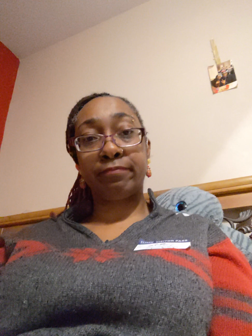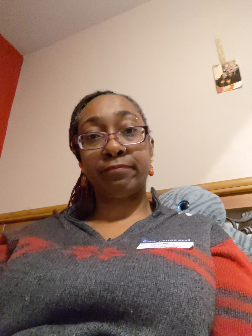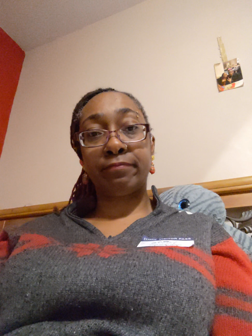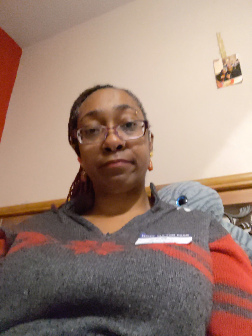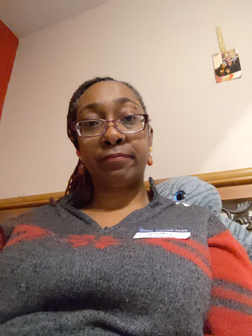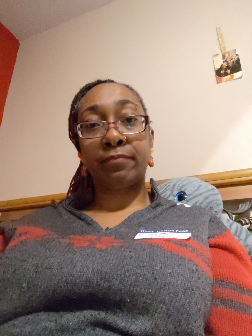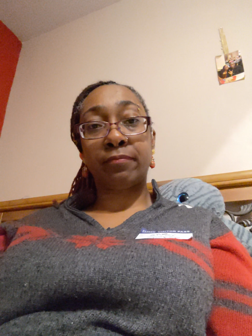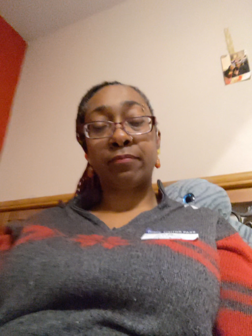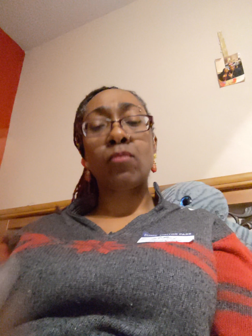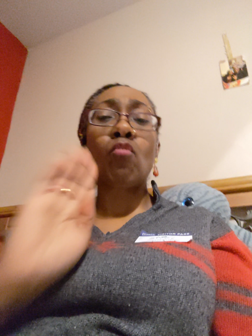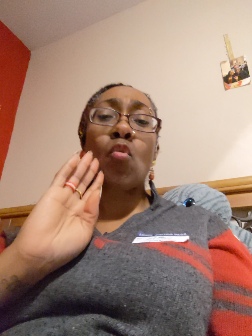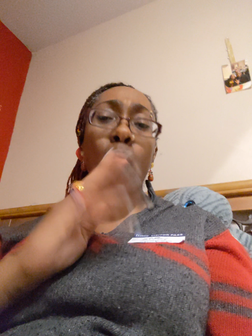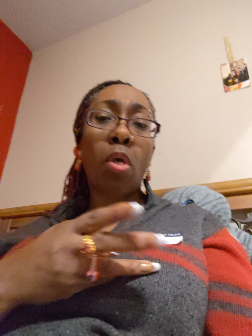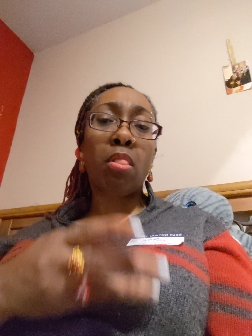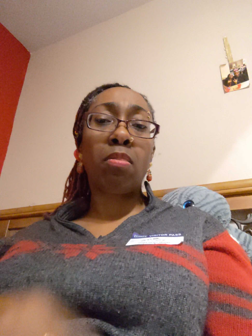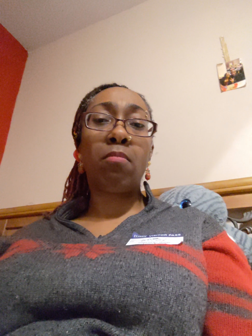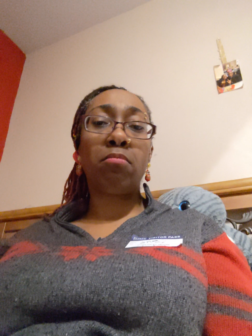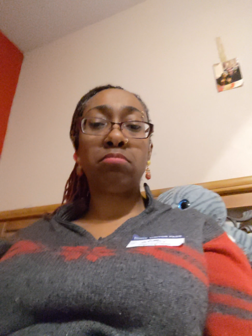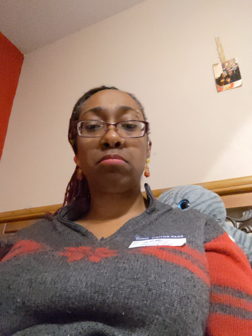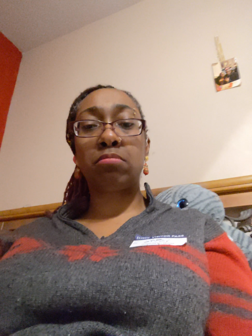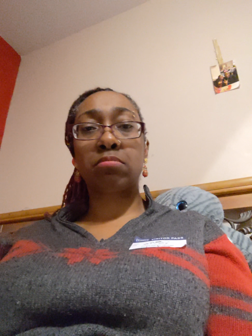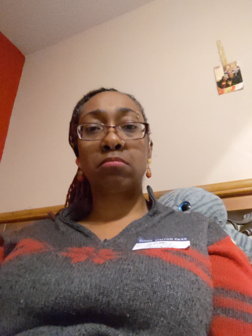will